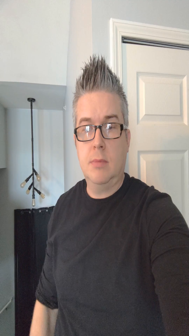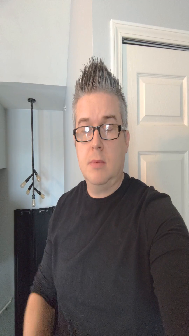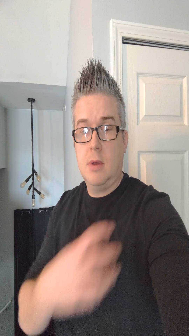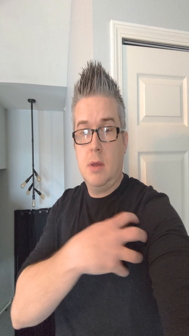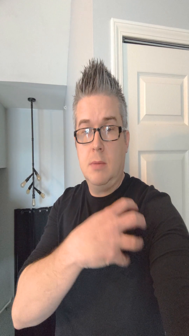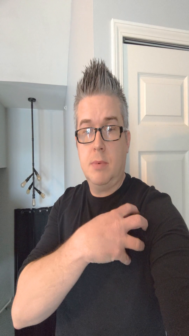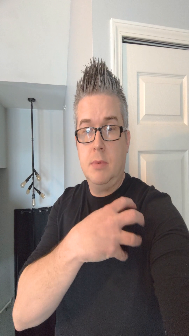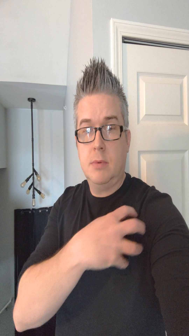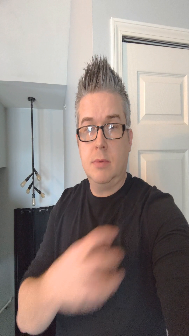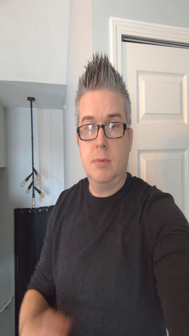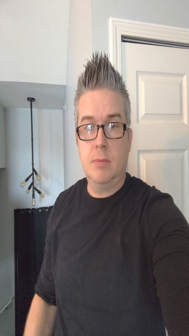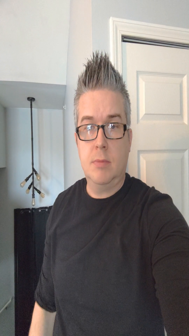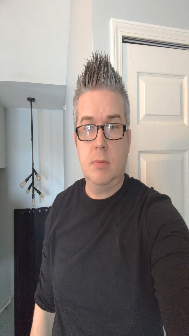police